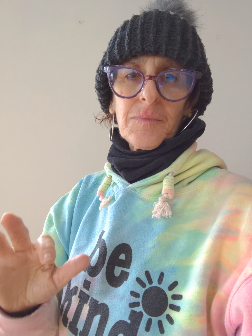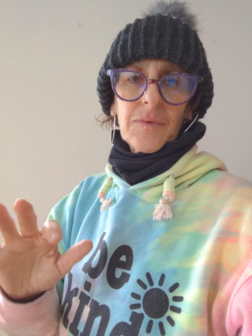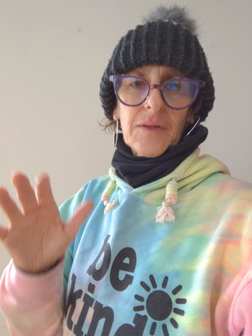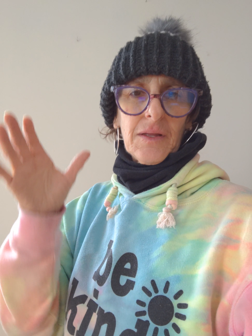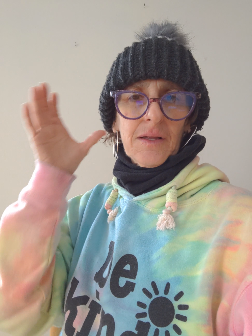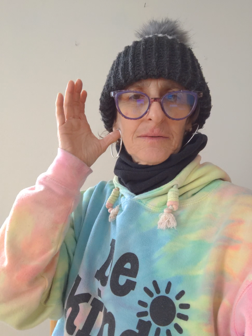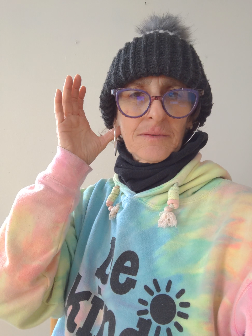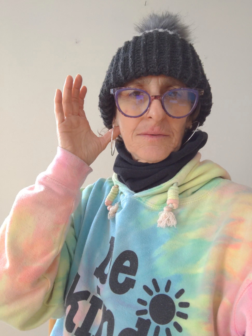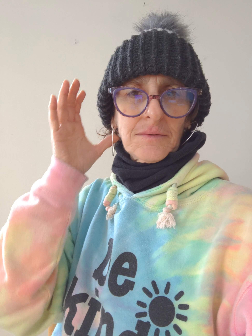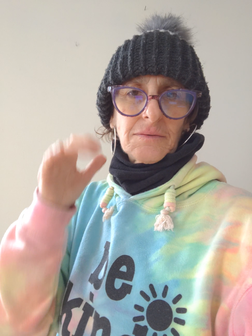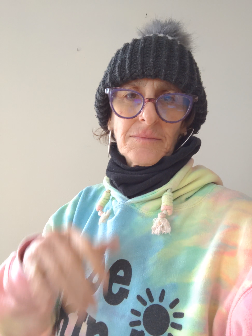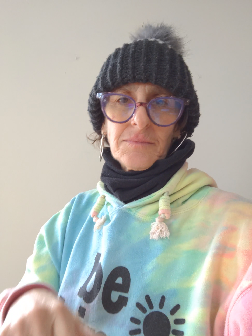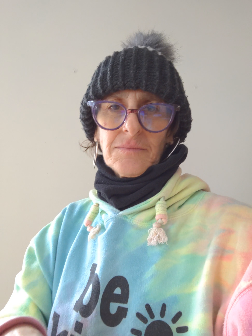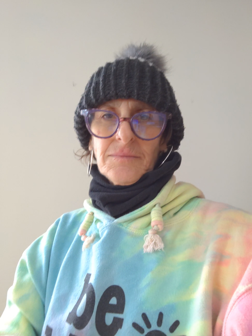listen